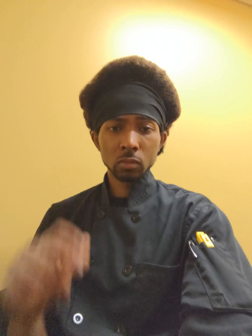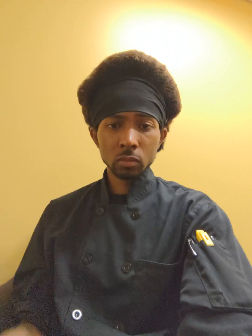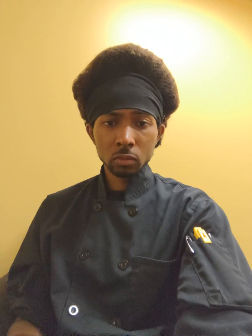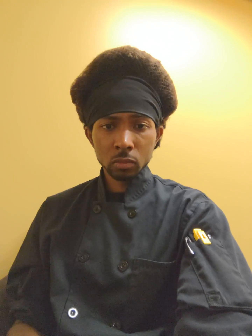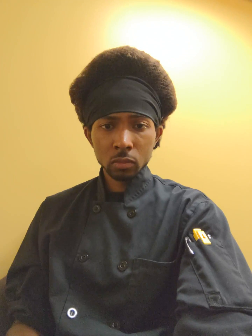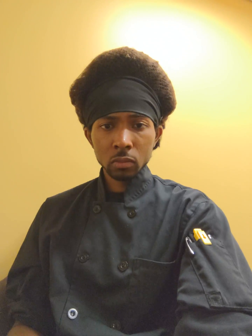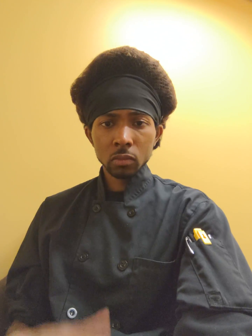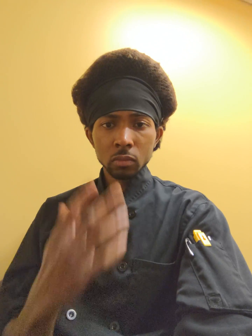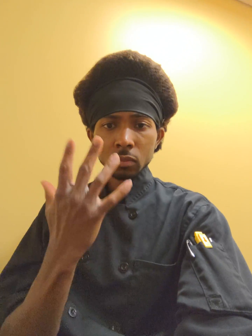hand